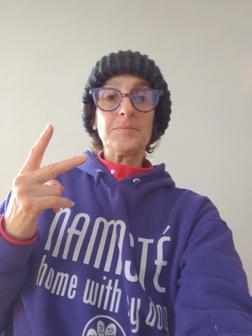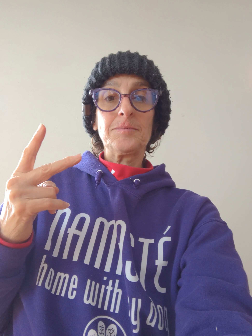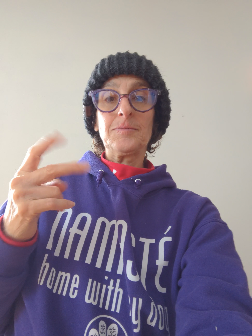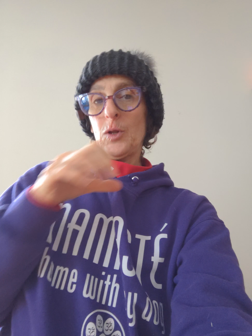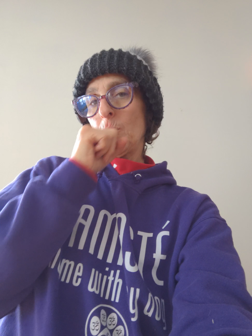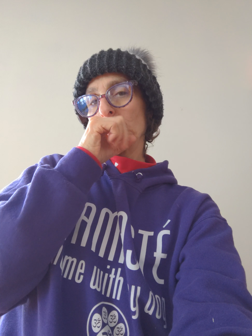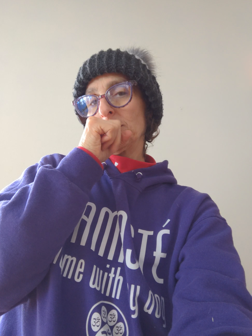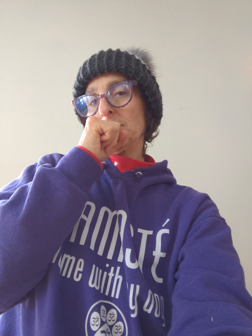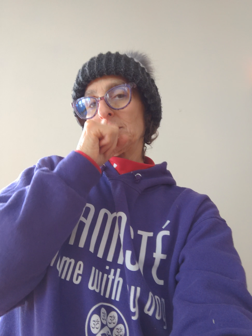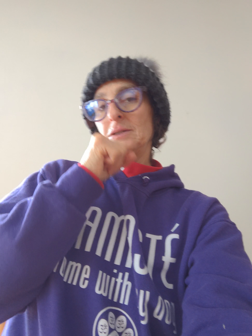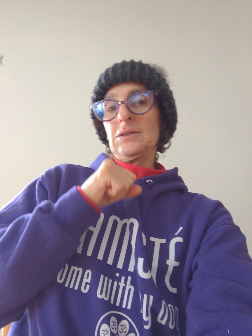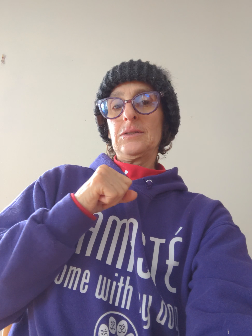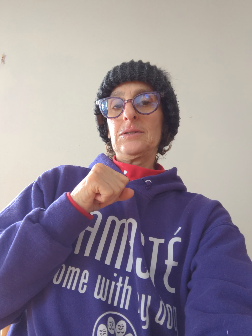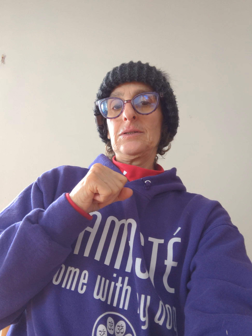orange